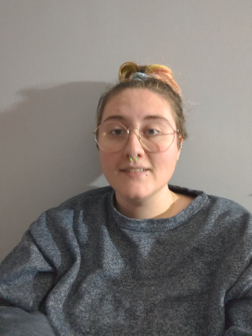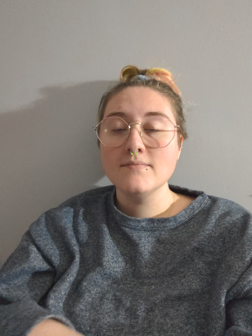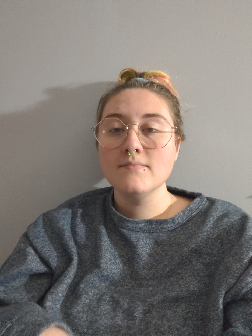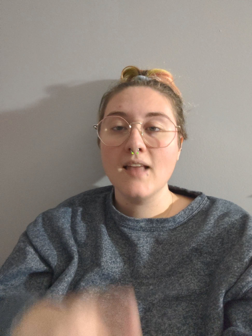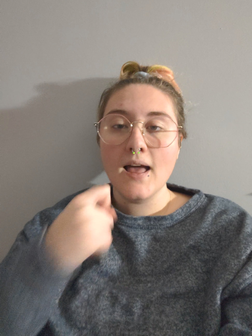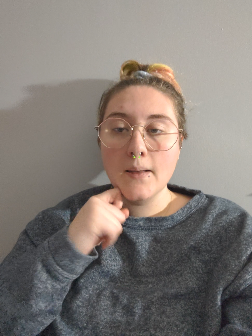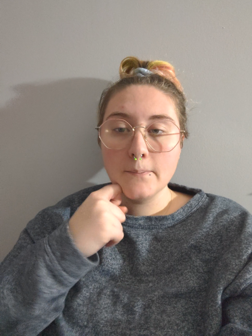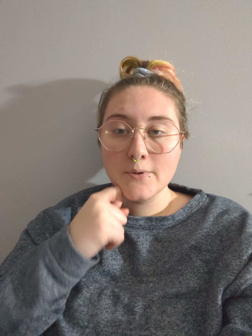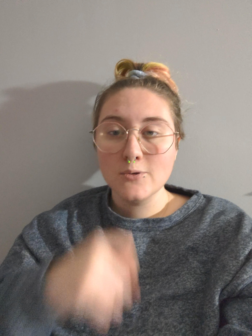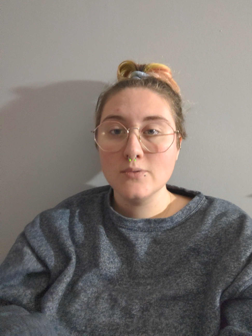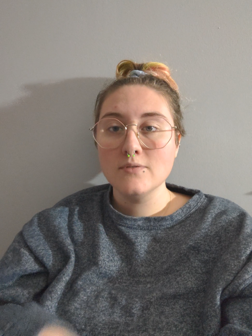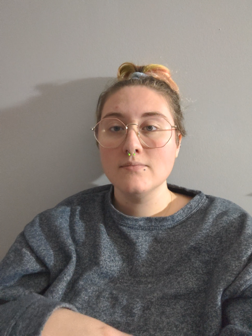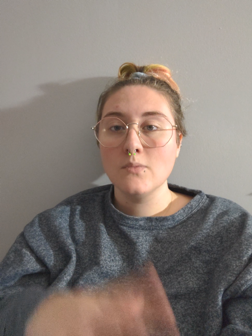apple